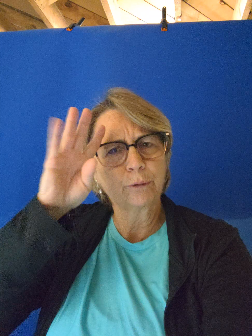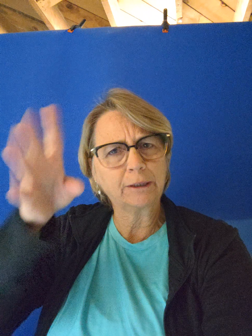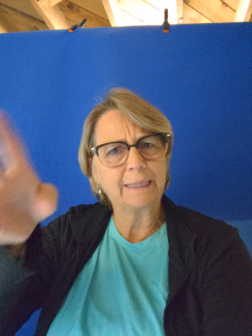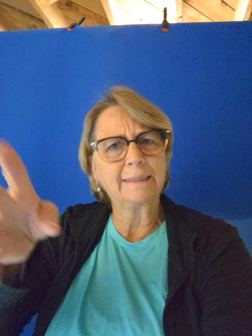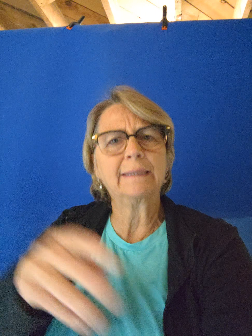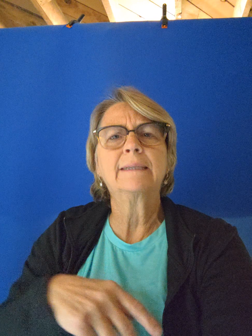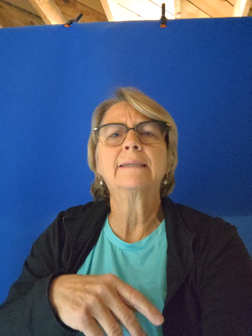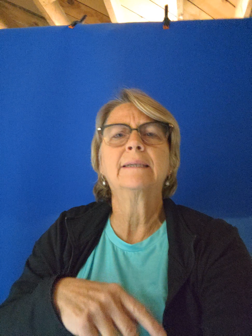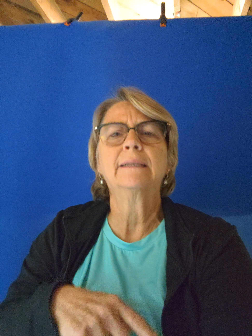pretend